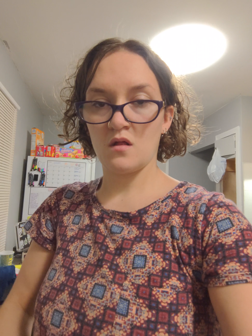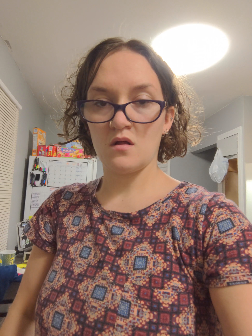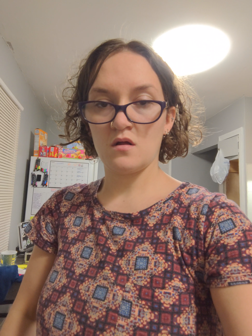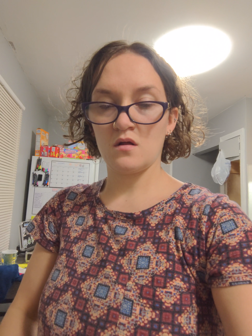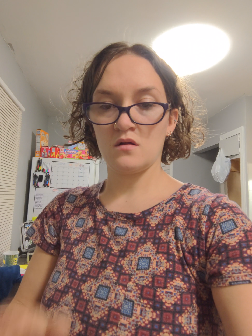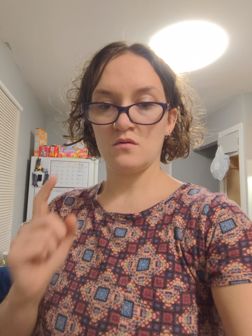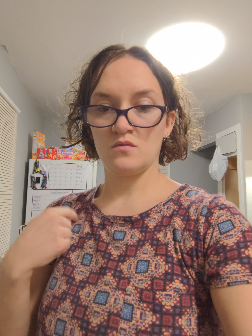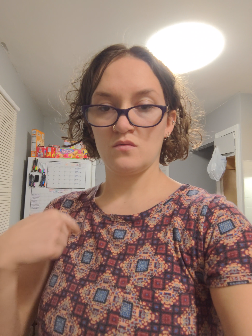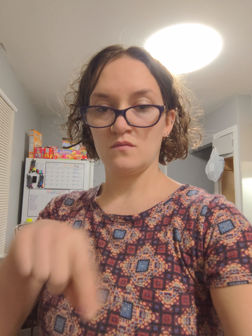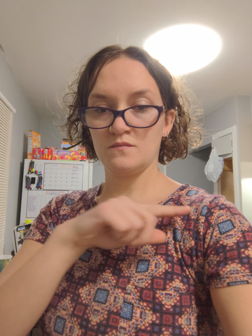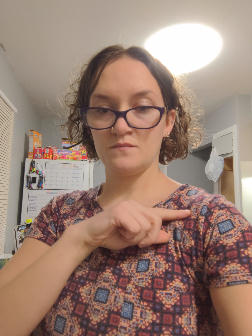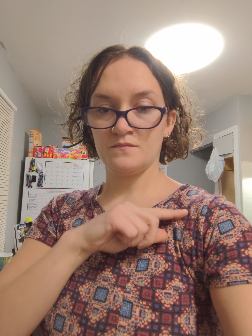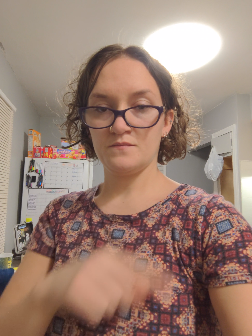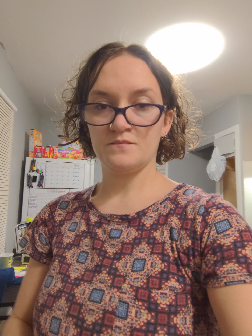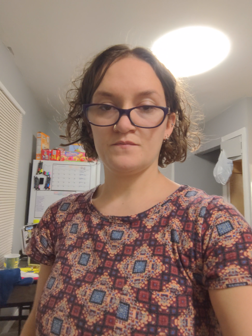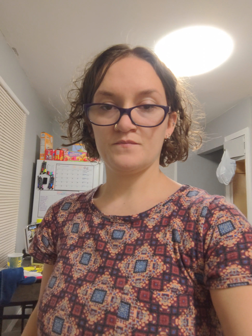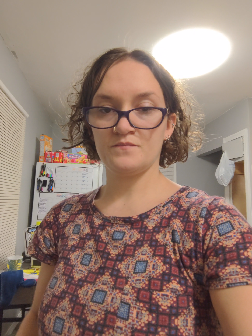we